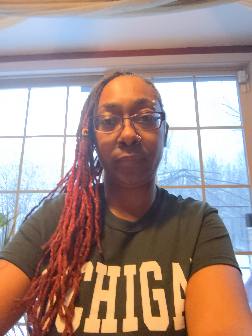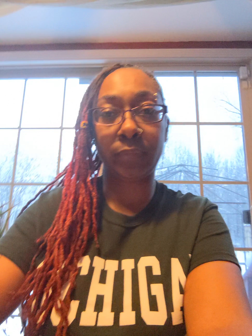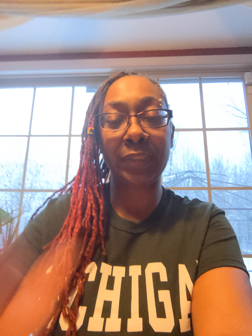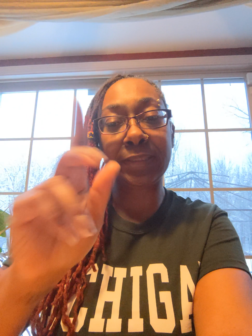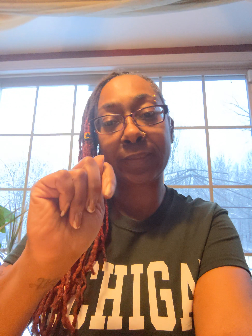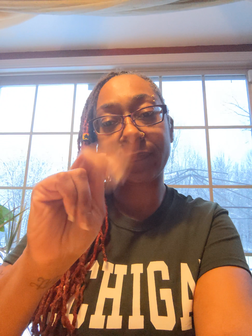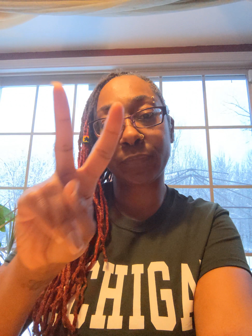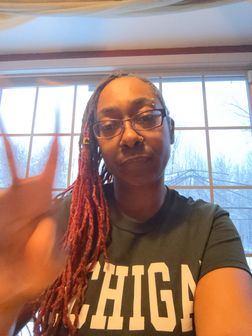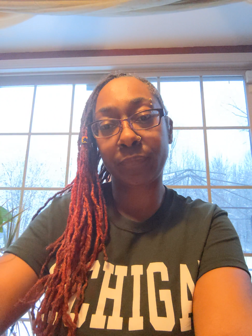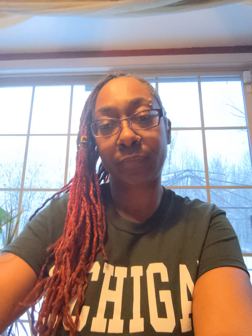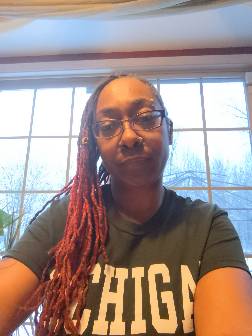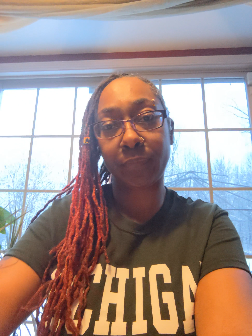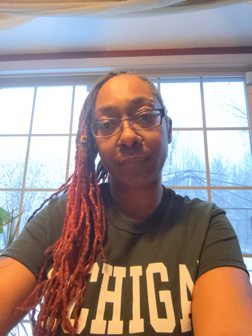TV